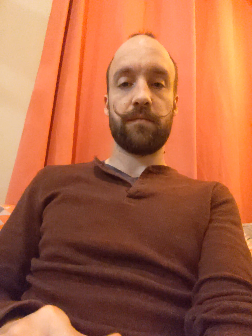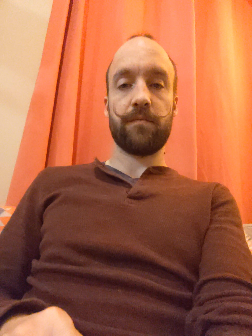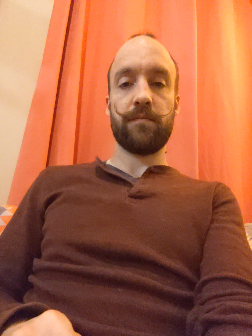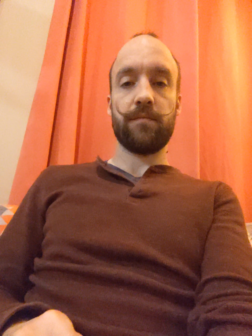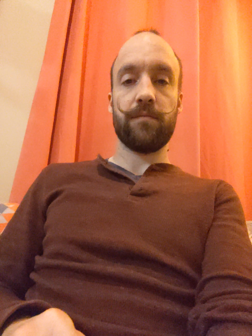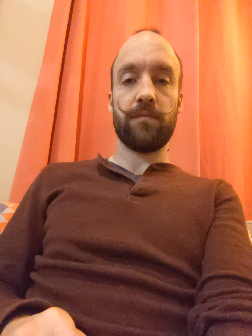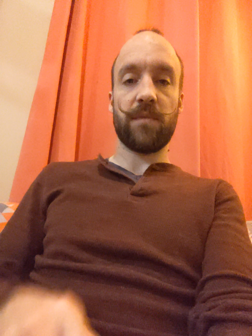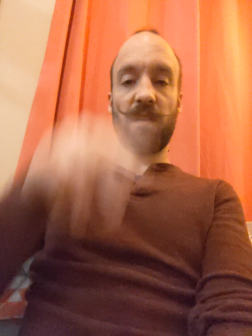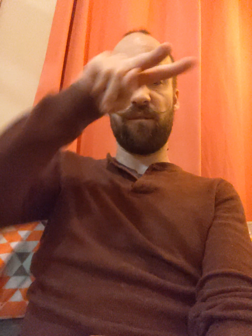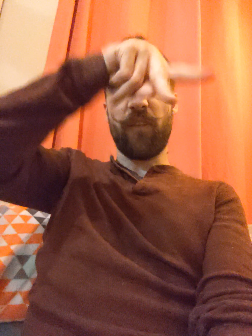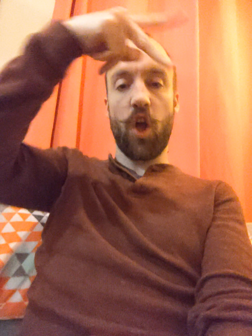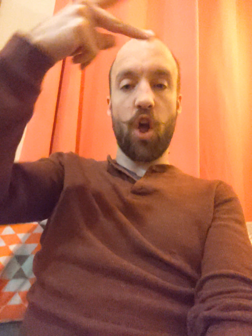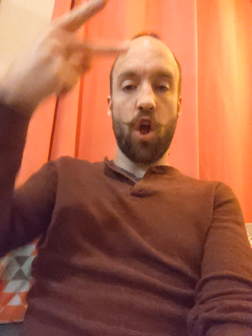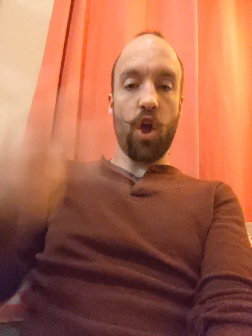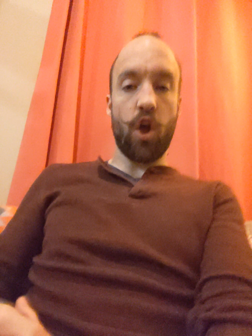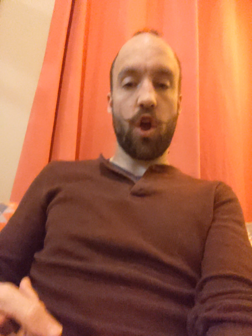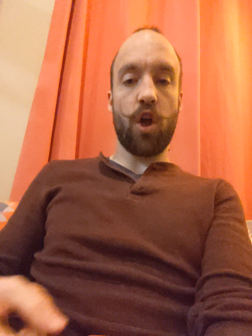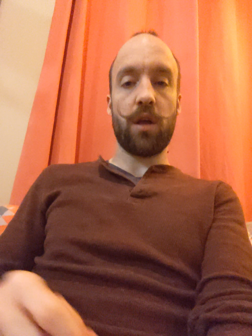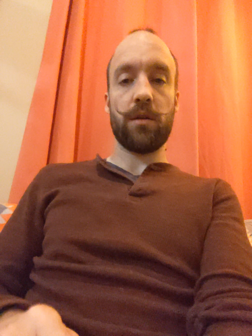fall